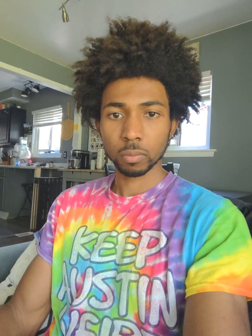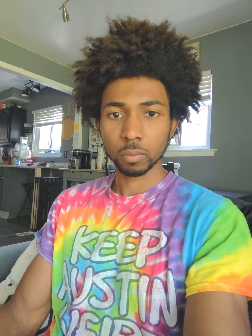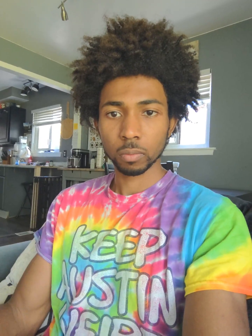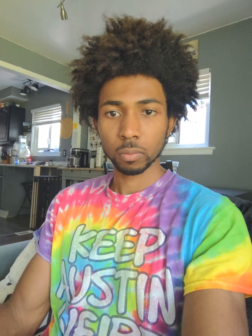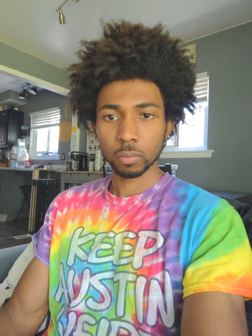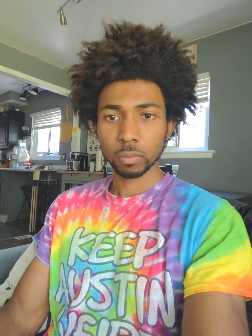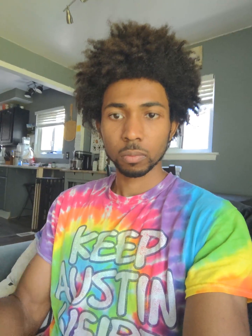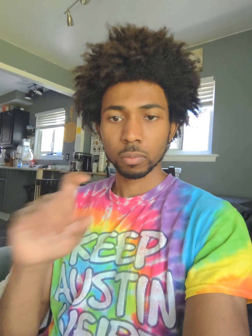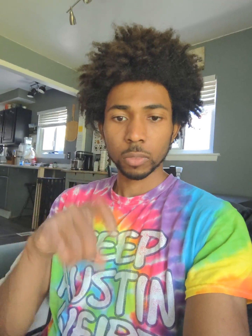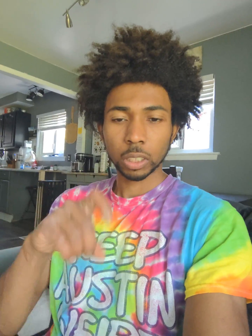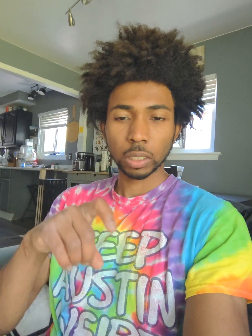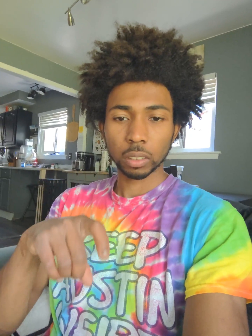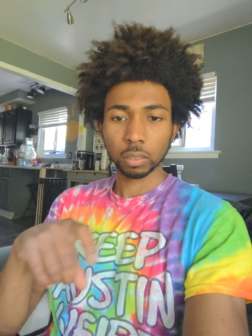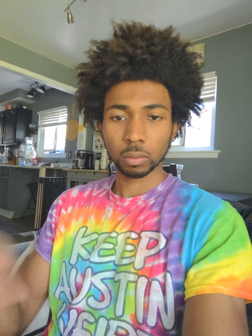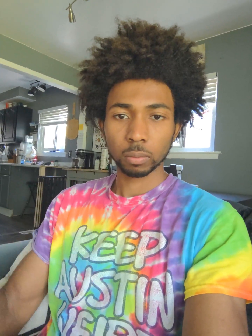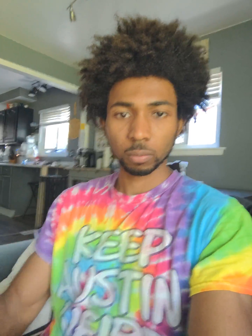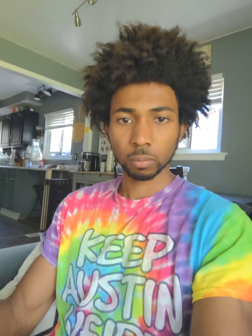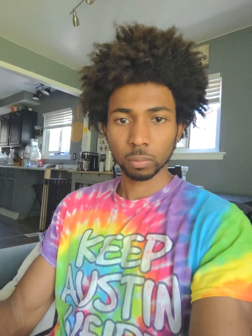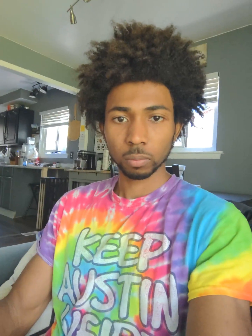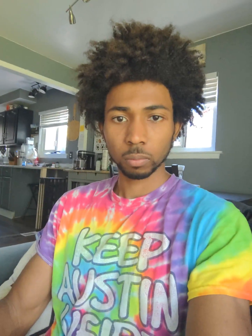should